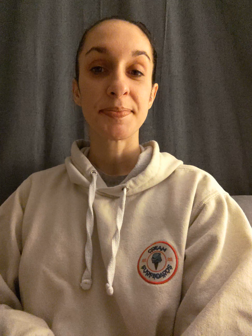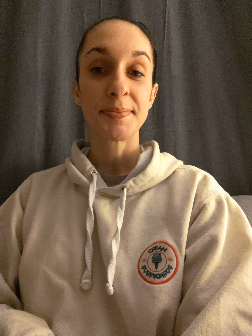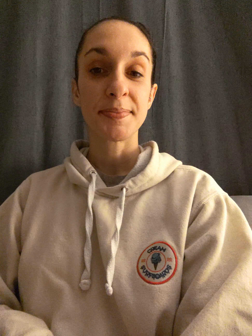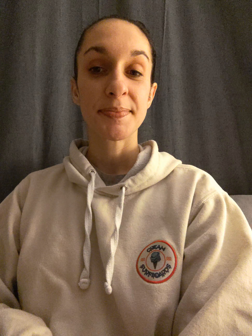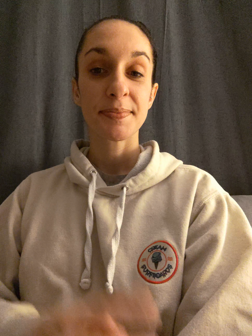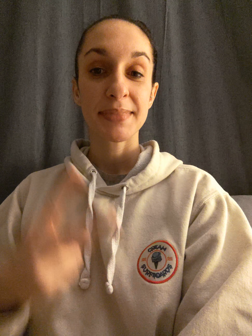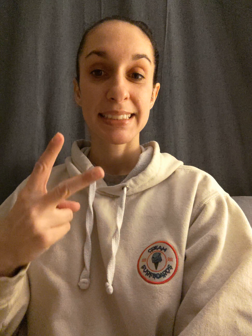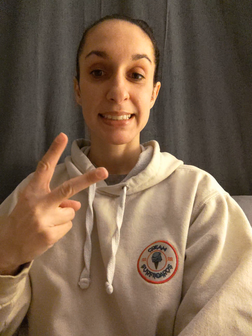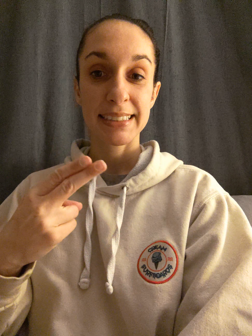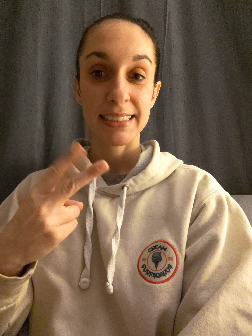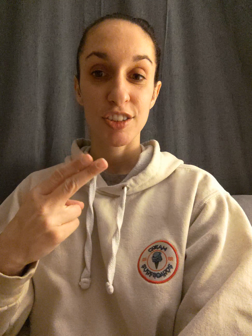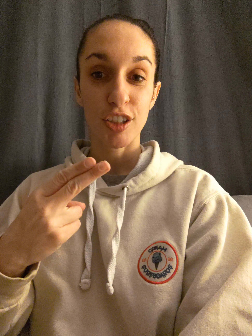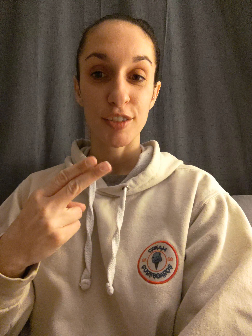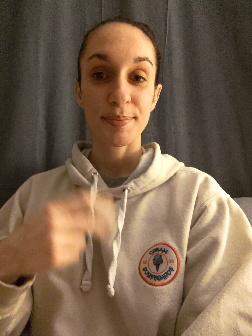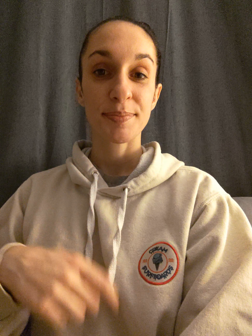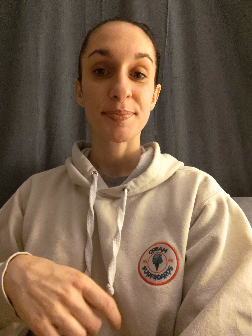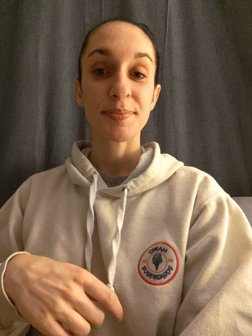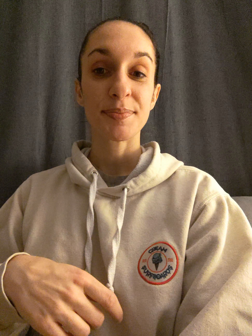scissors